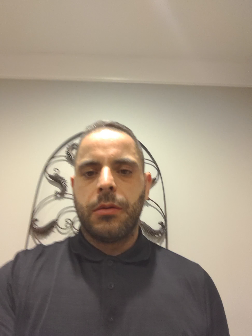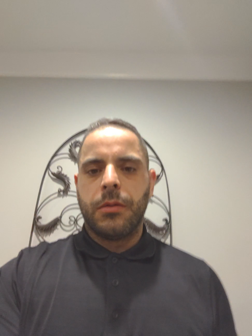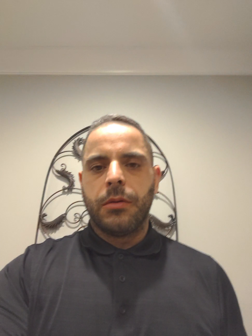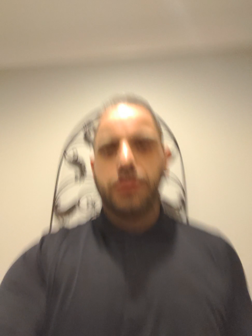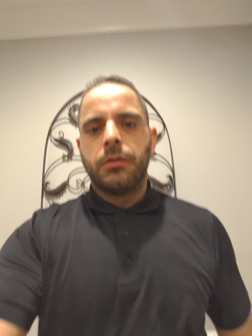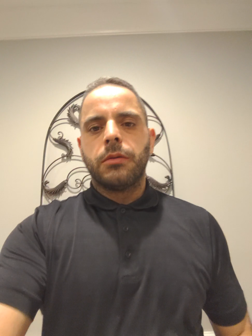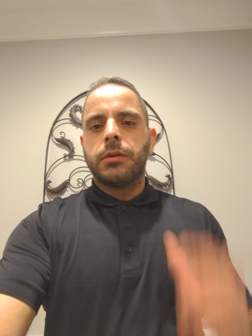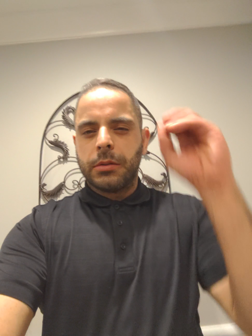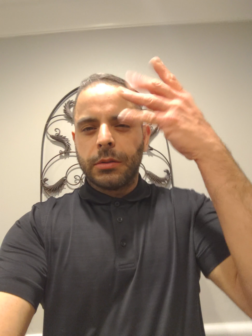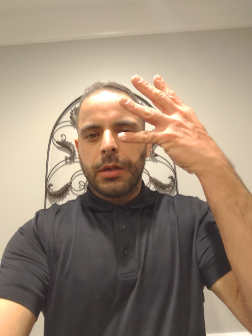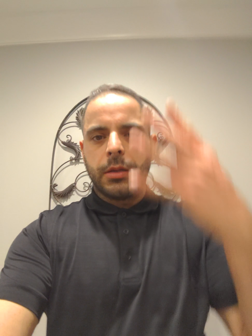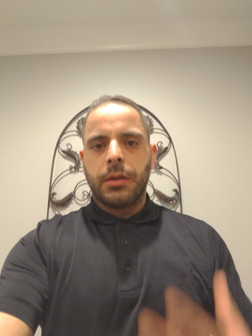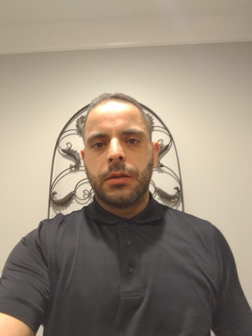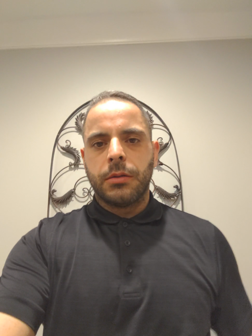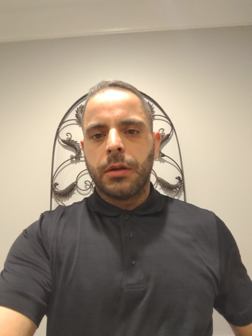sun